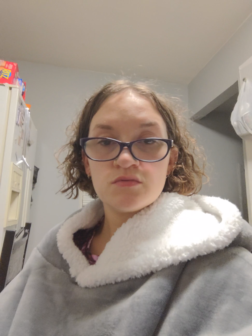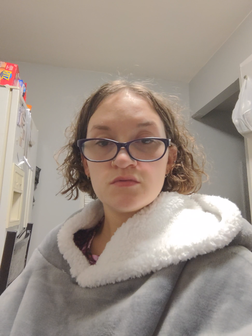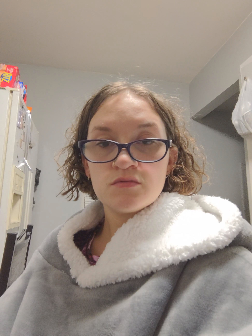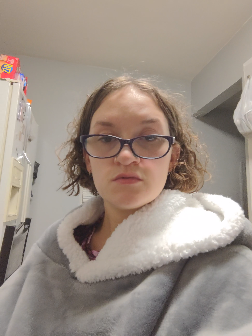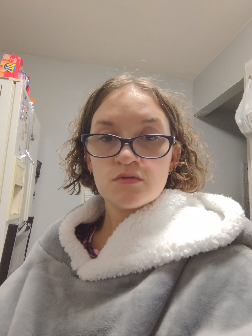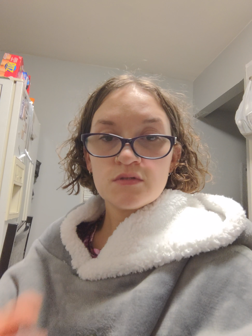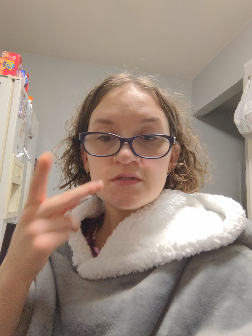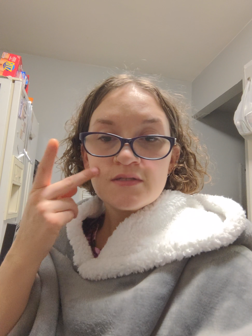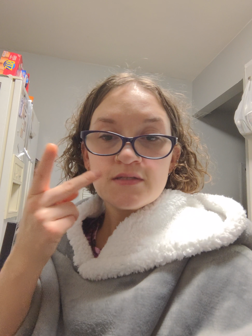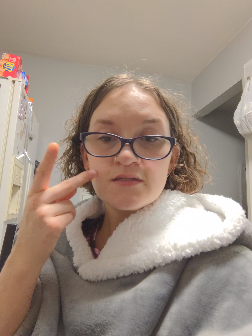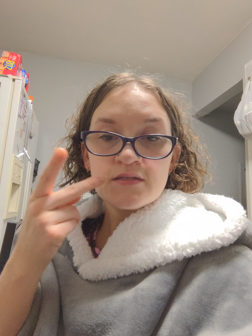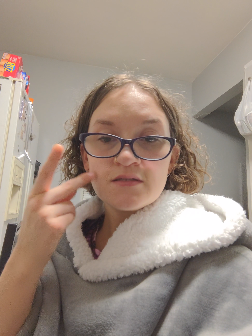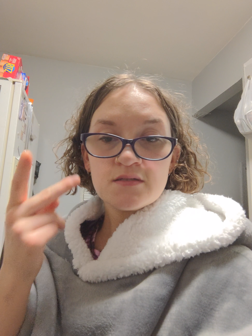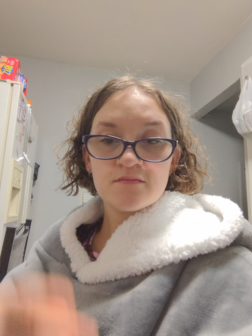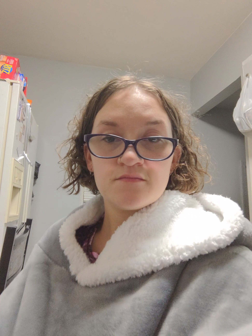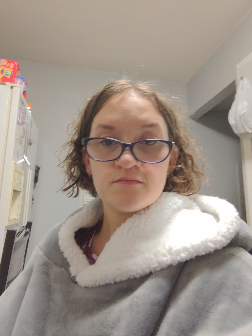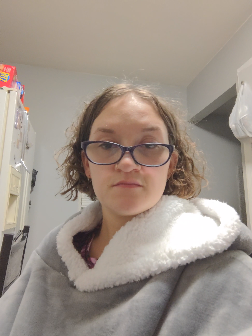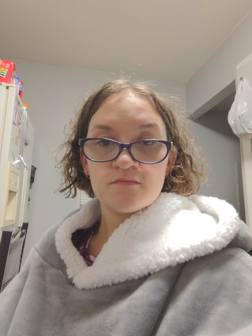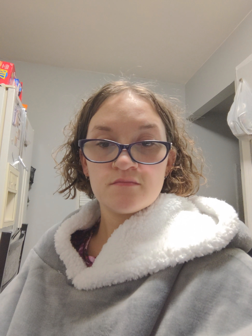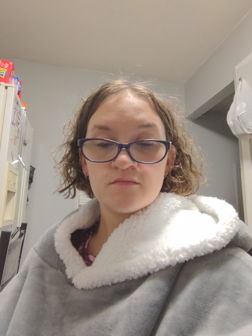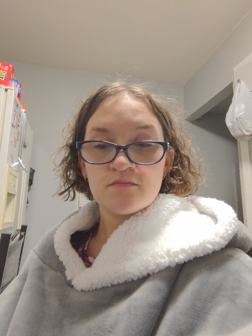kitty